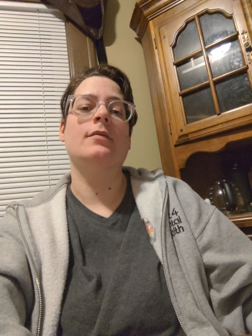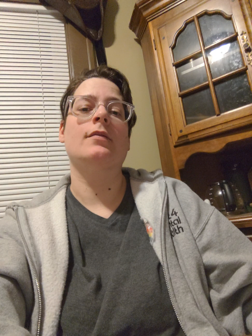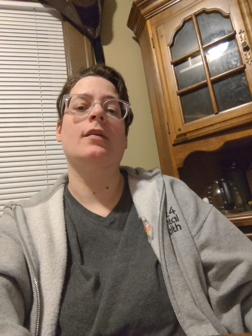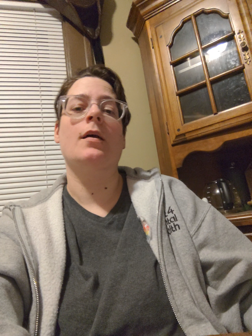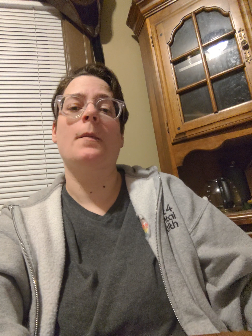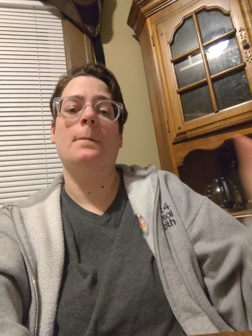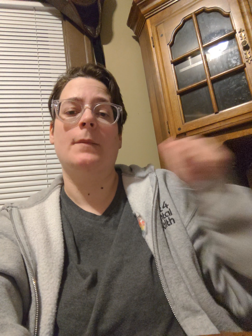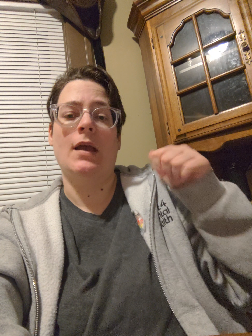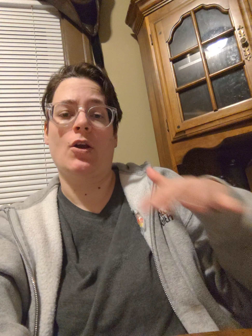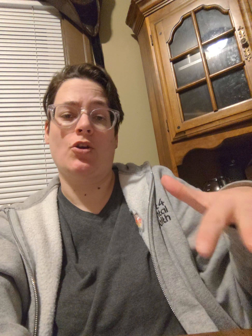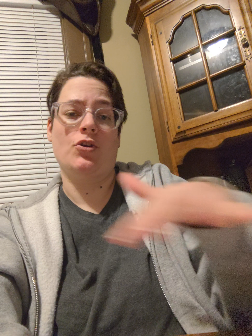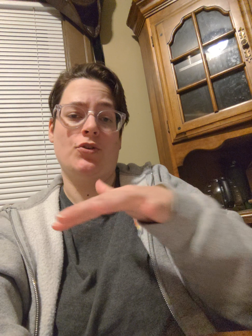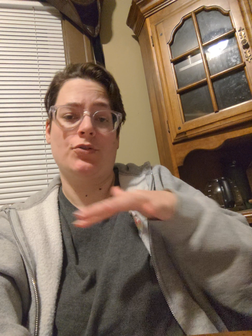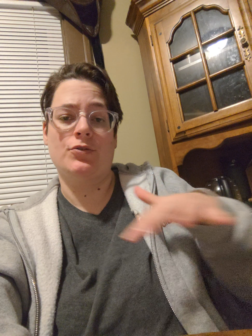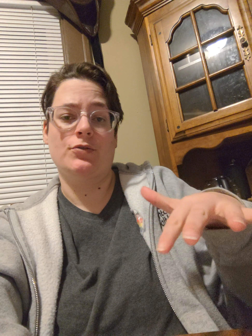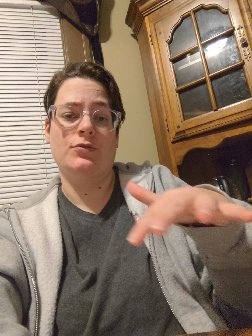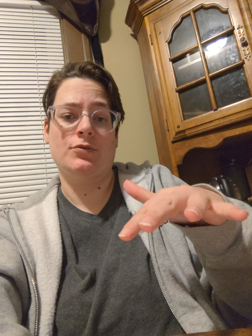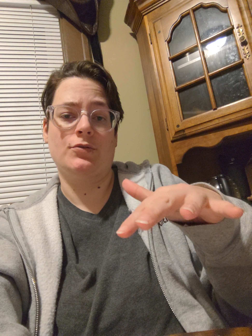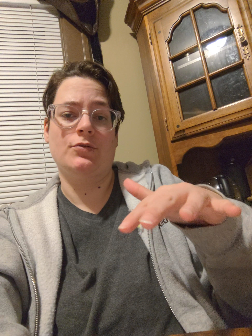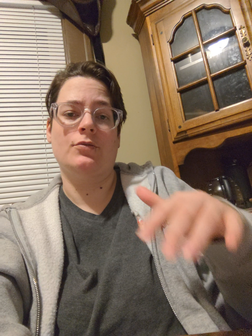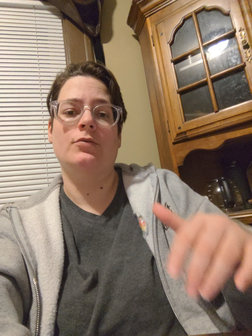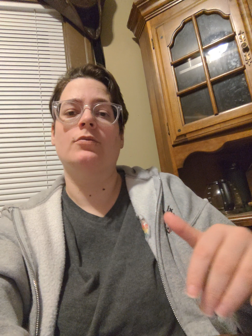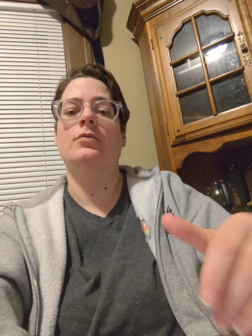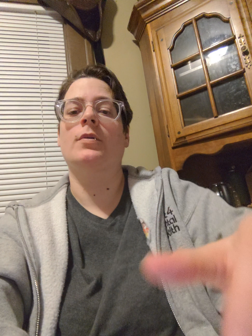backyard